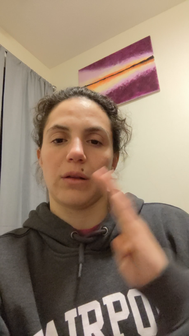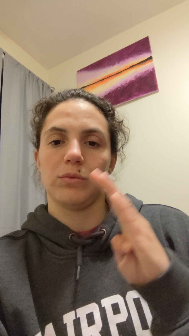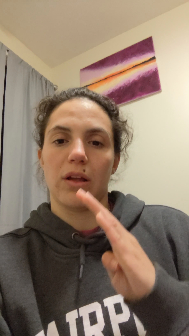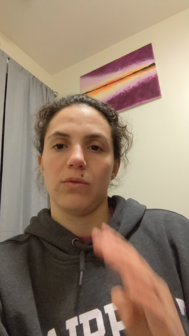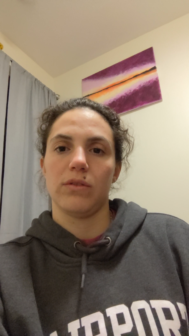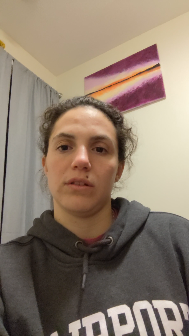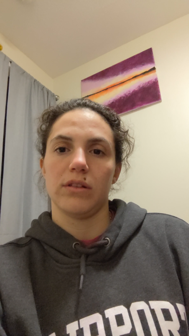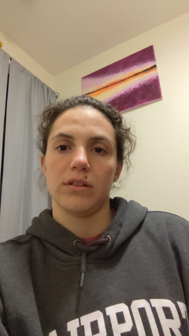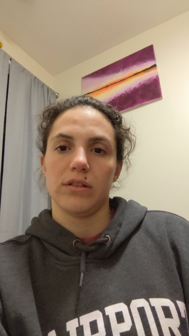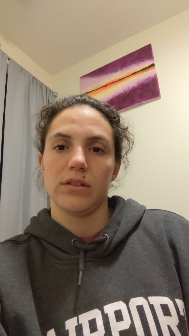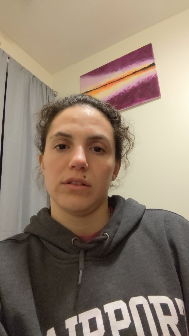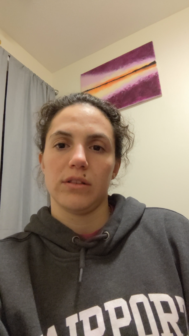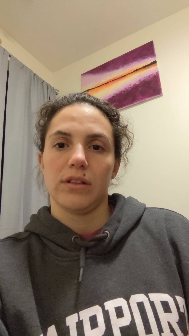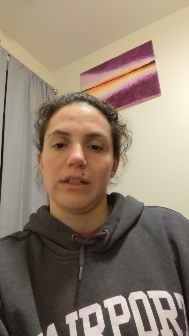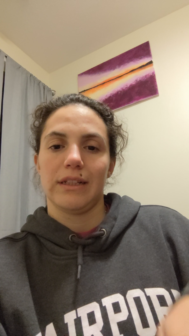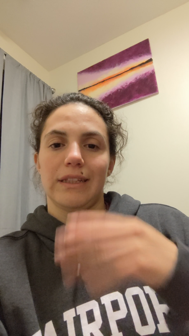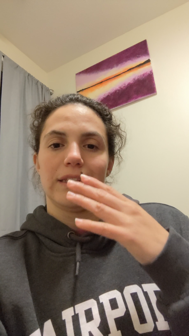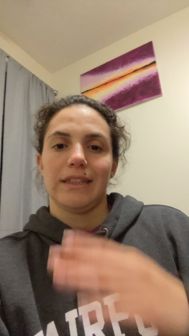kick